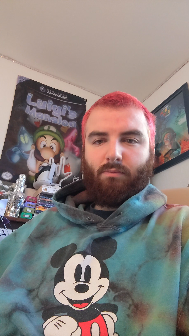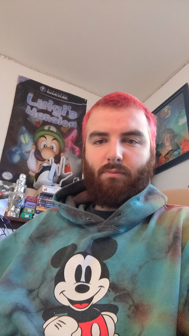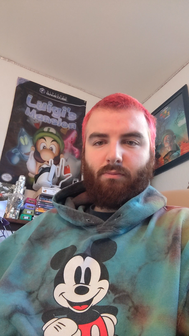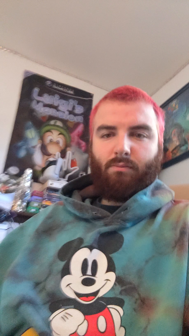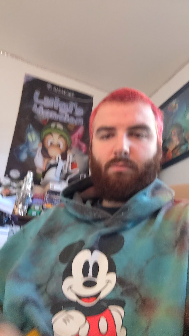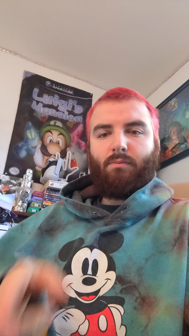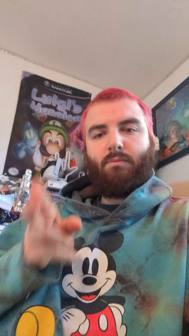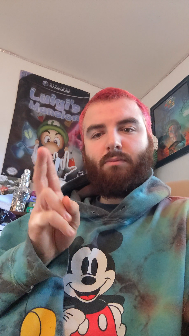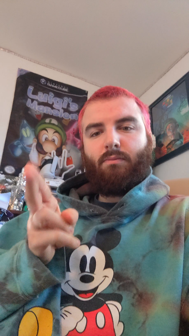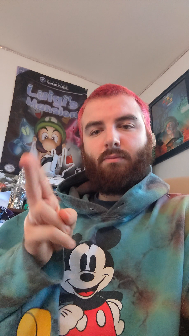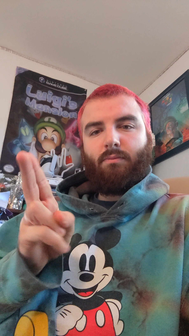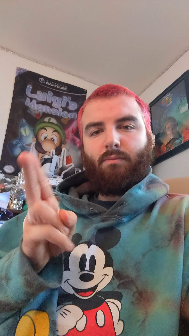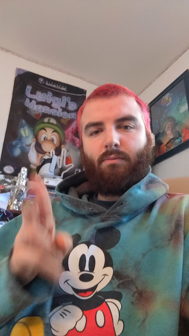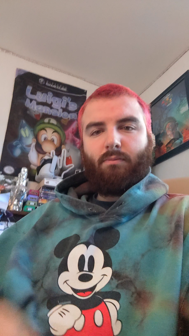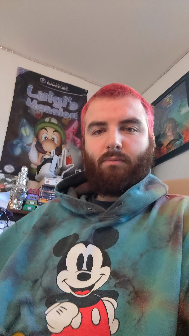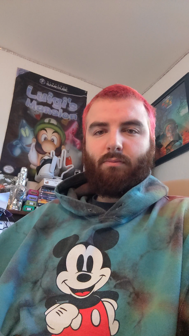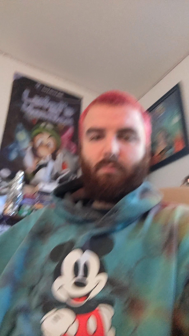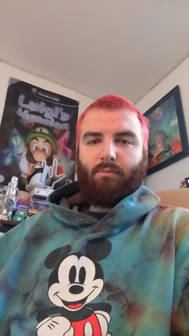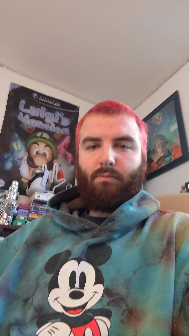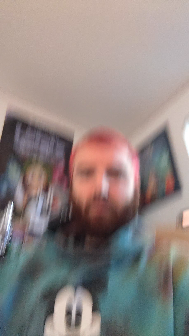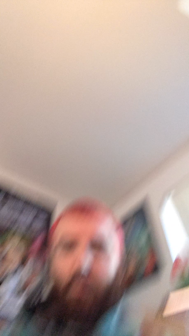hurry